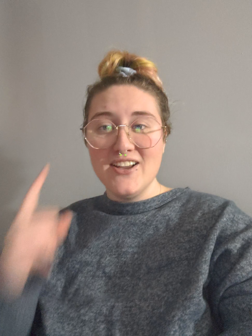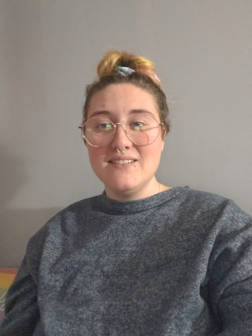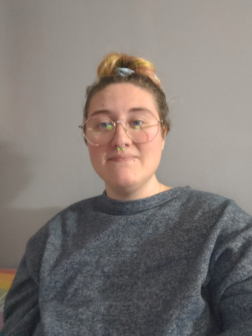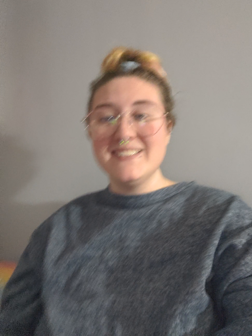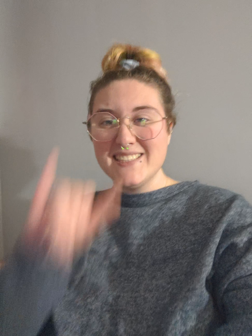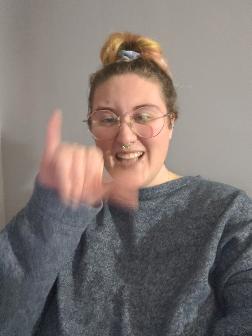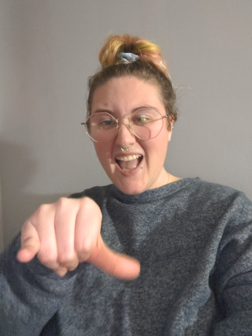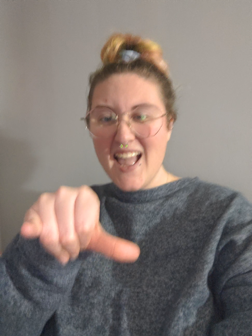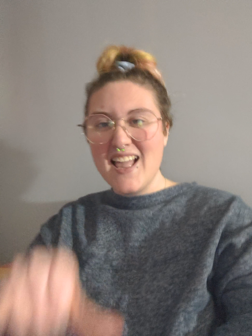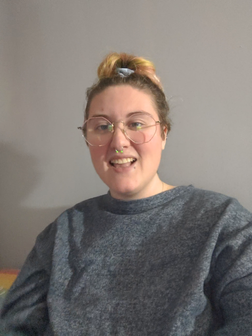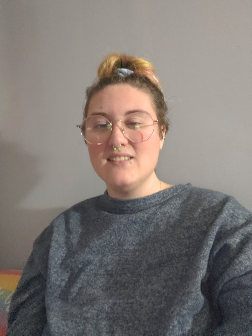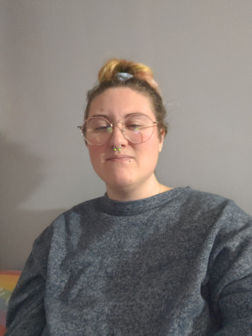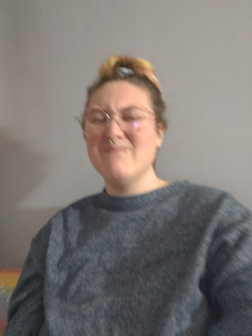stay